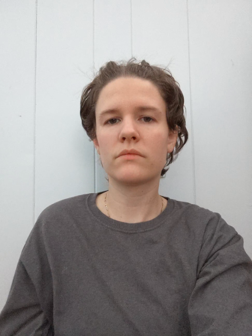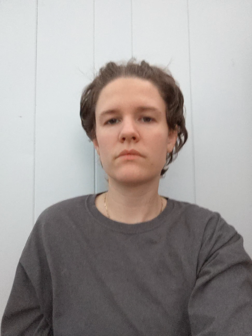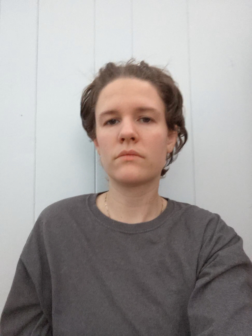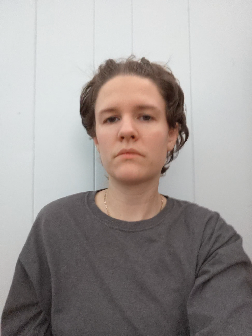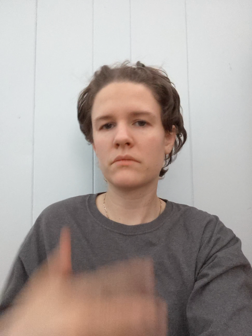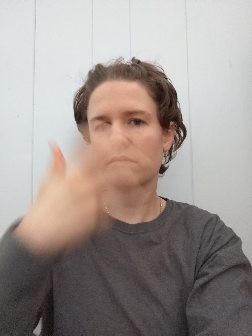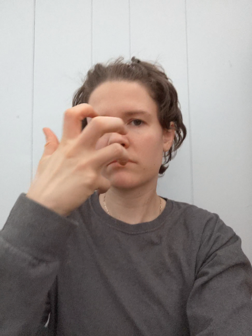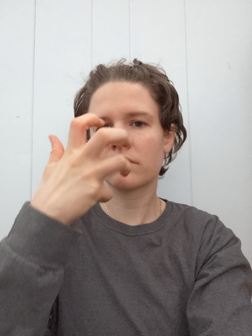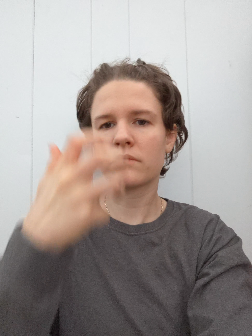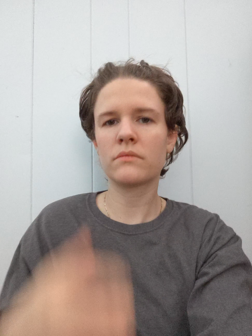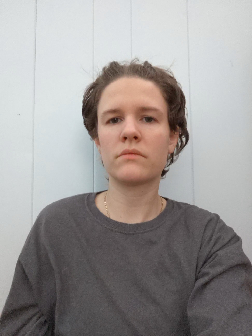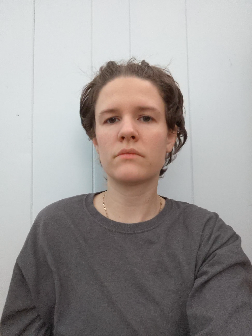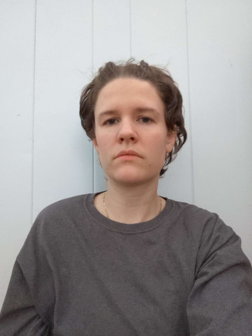mad